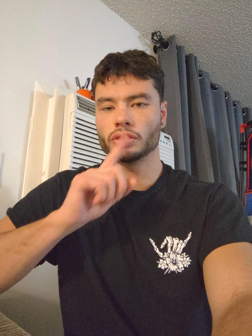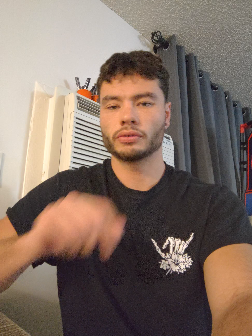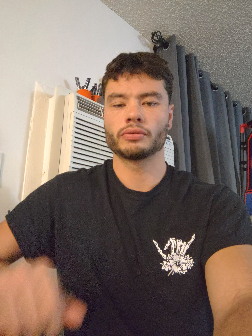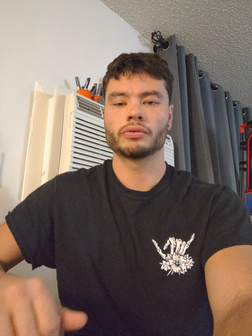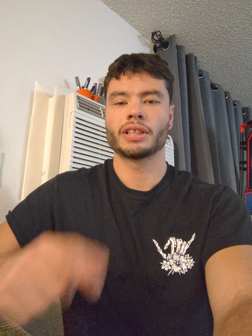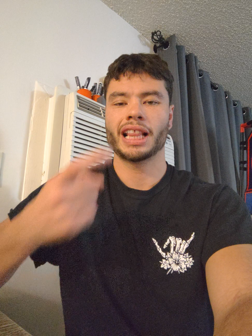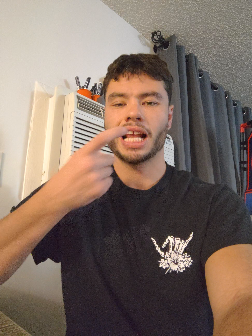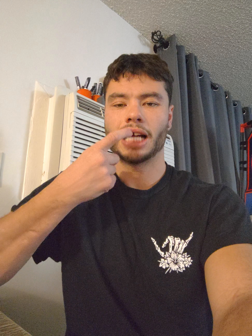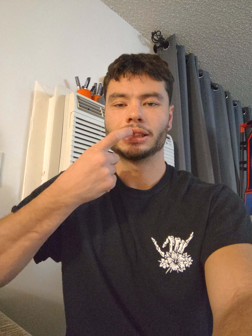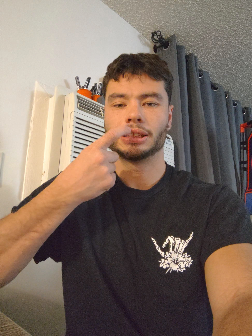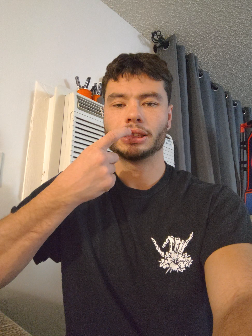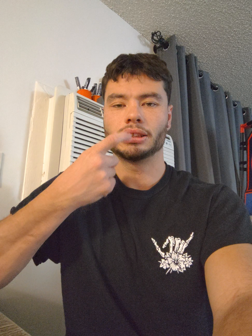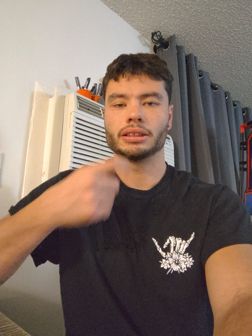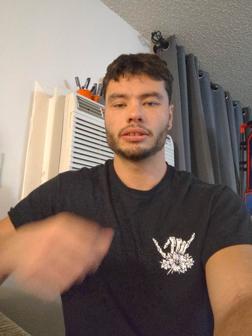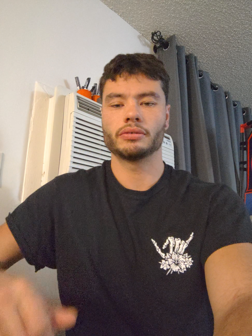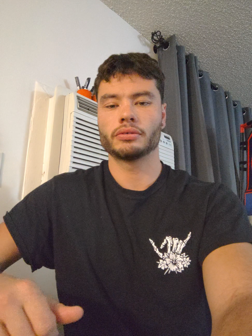window